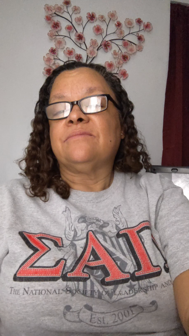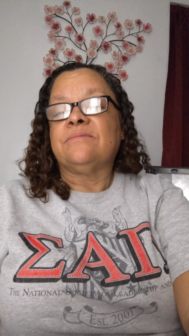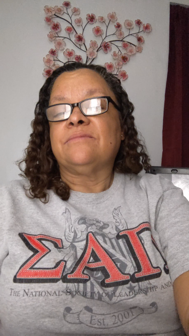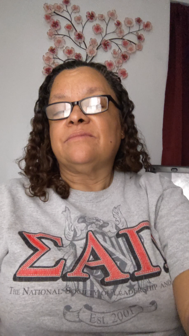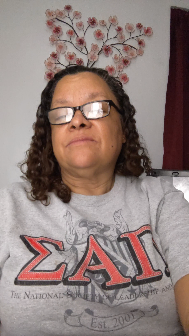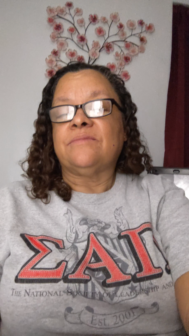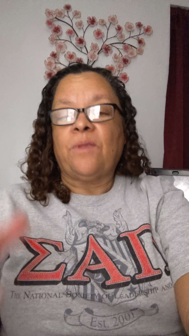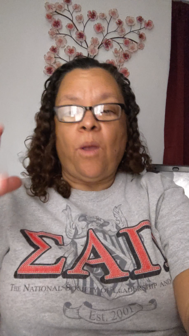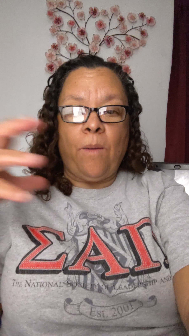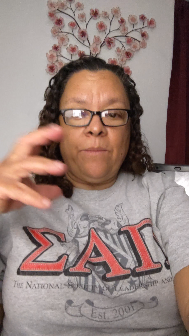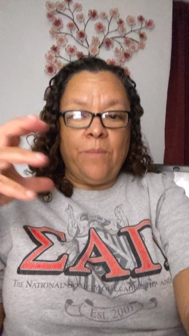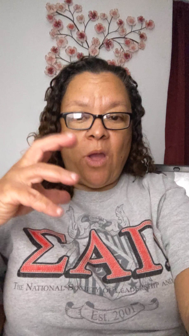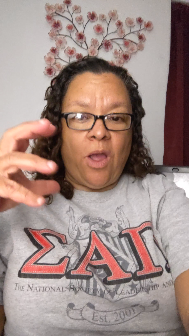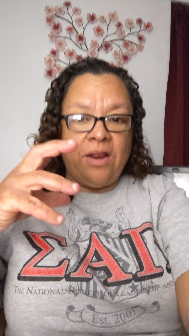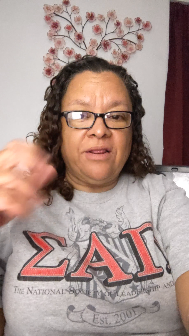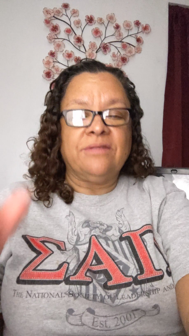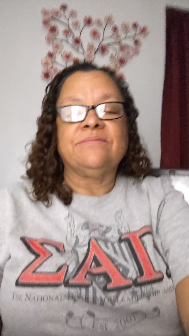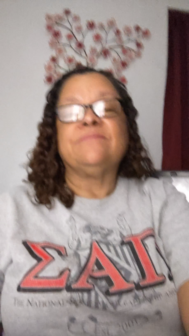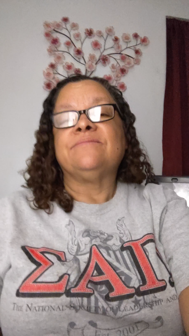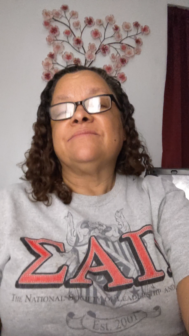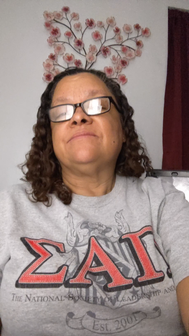ball